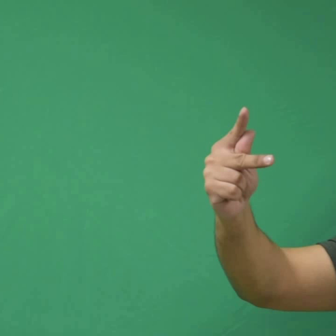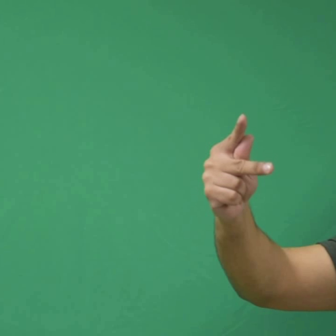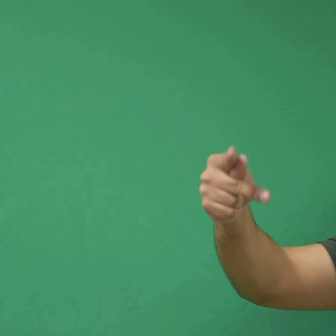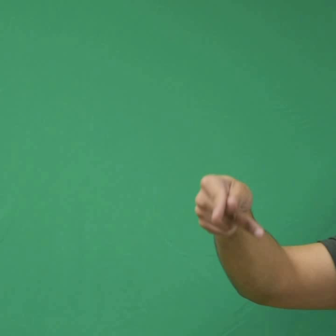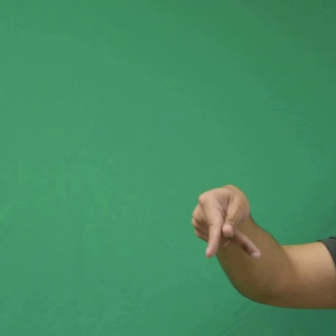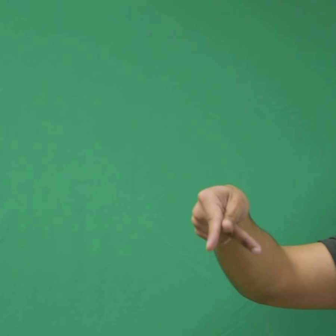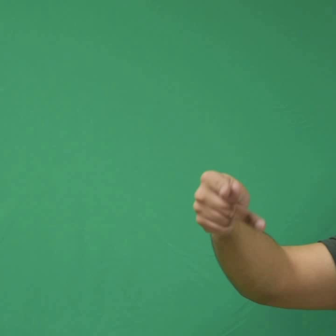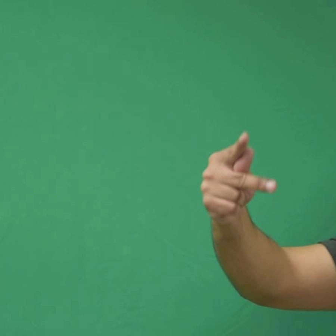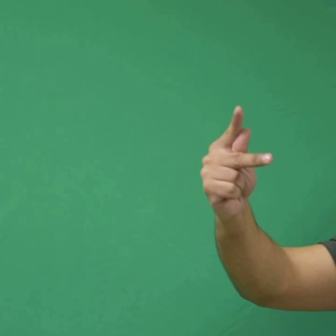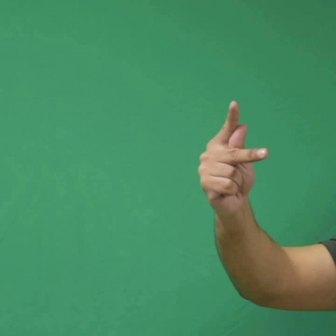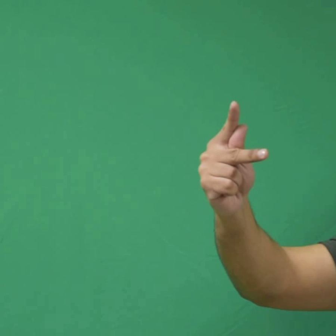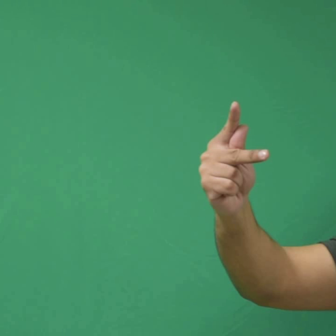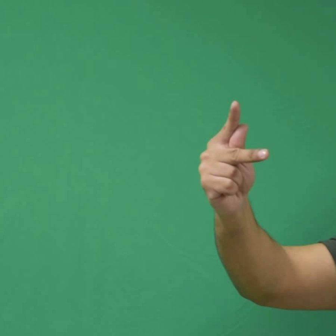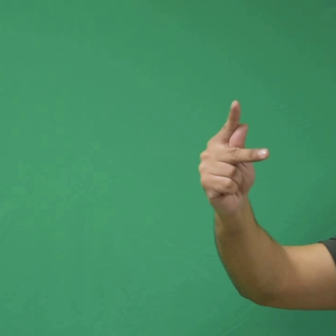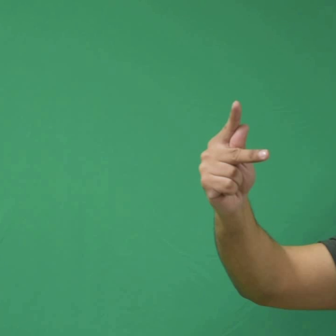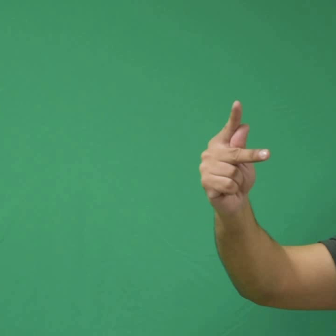K